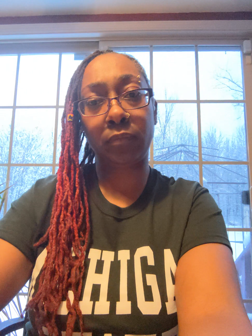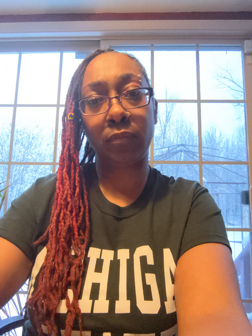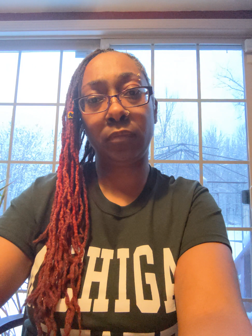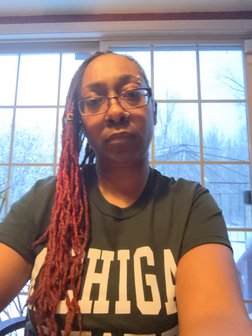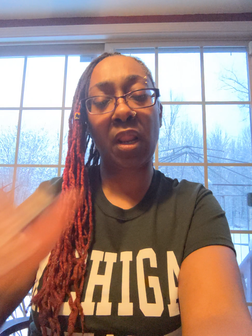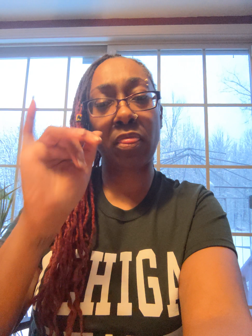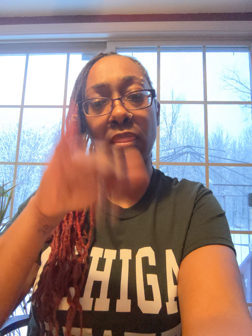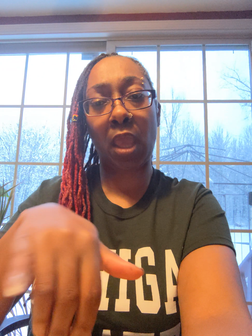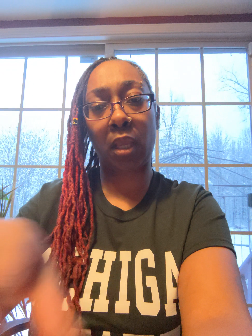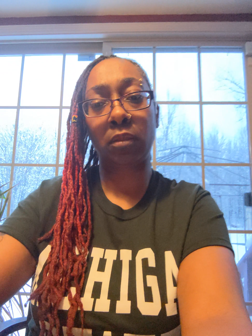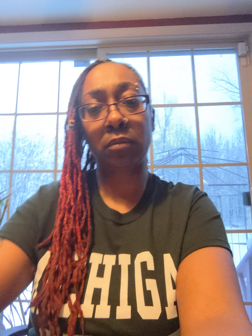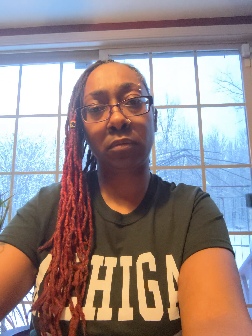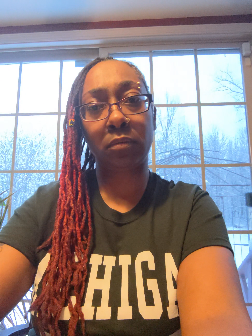that